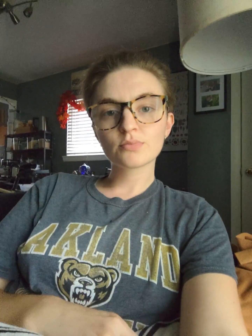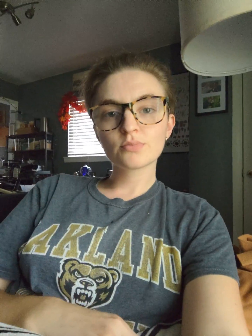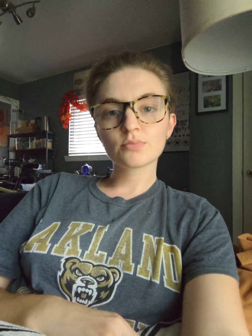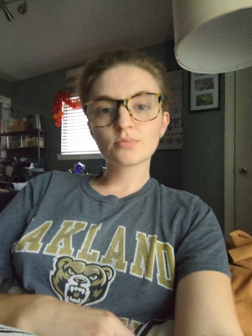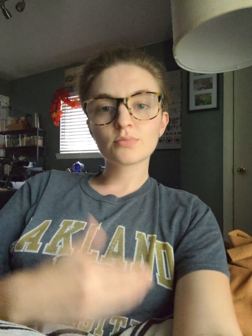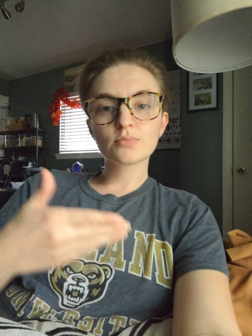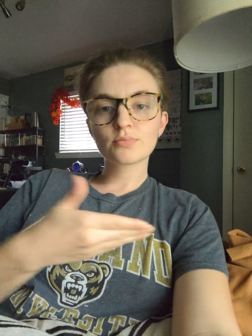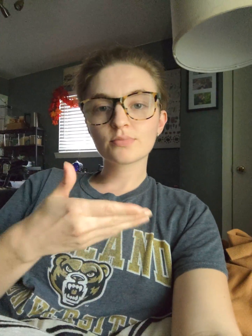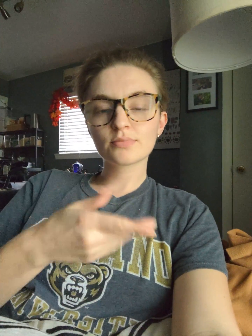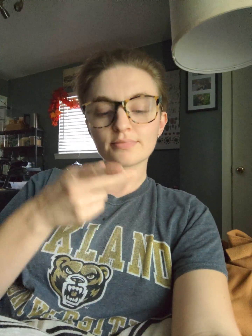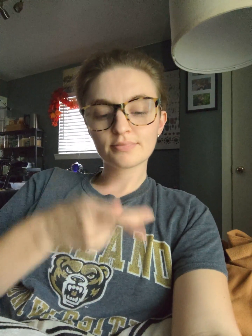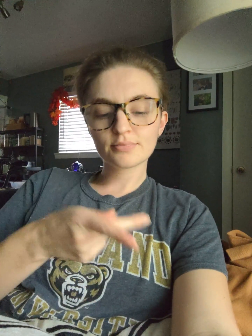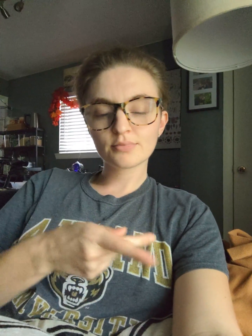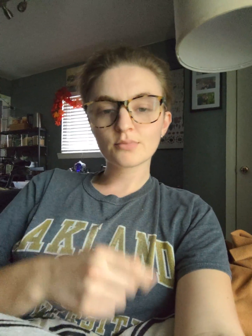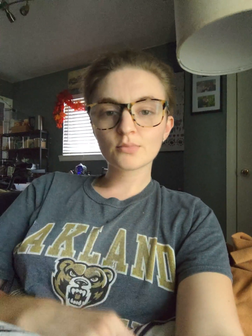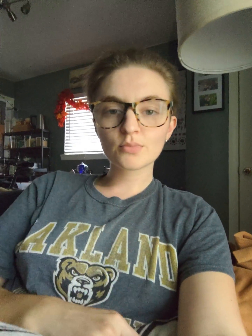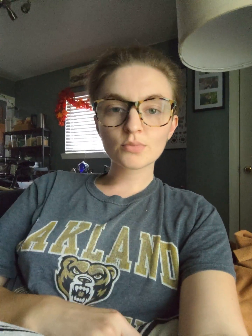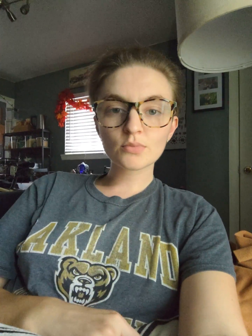babysitter